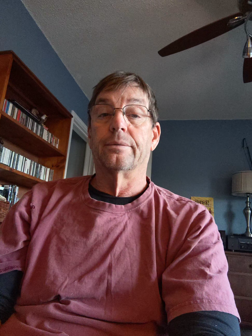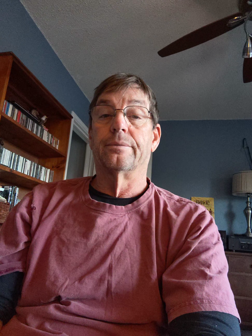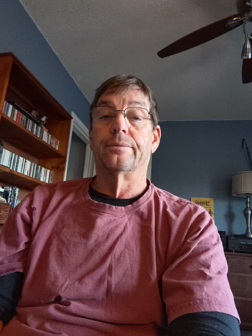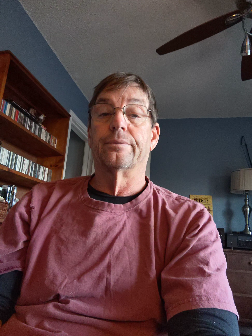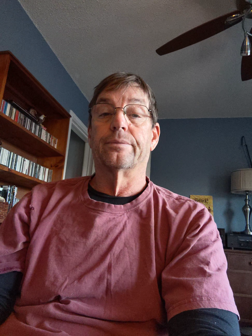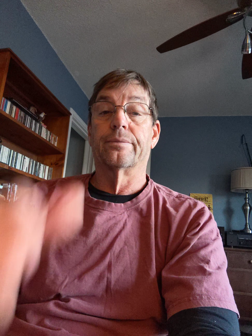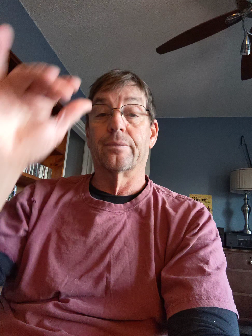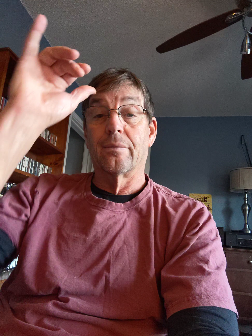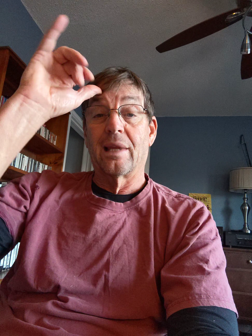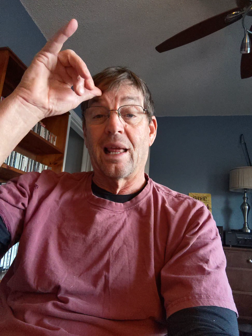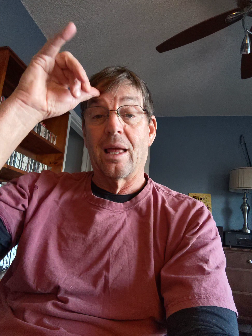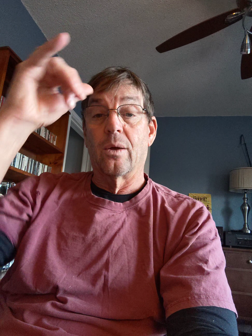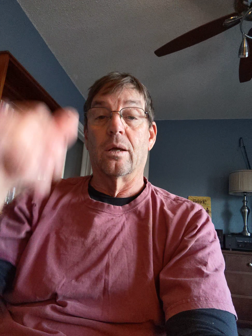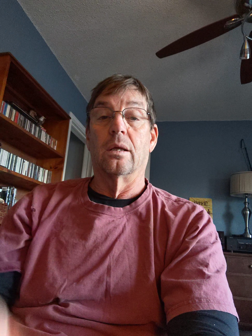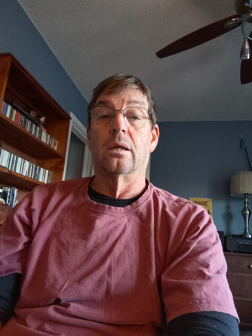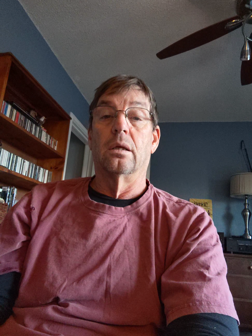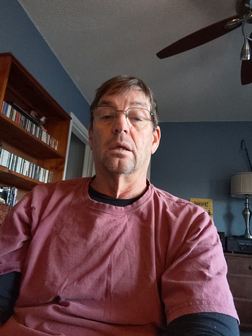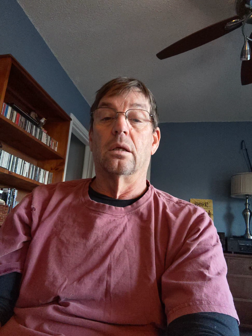cow